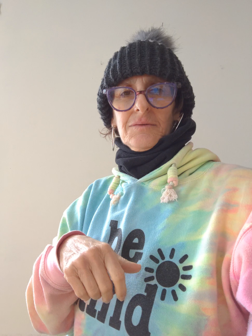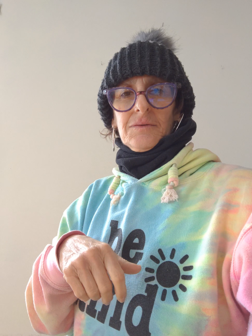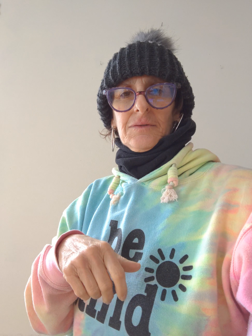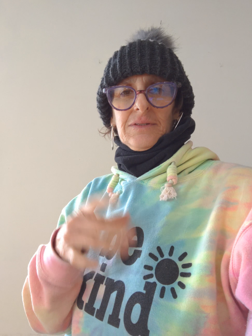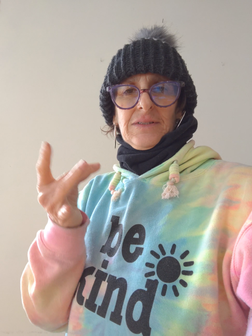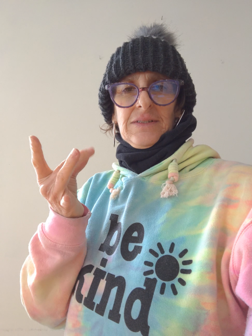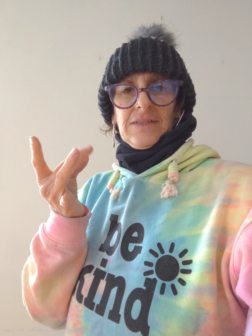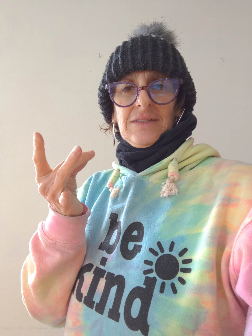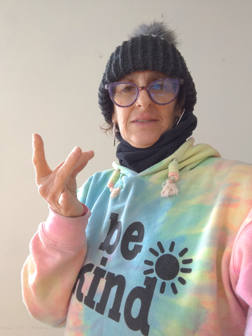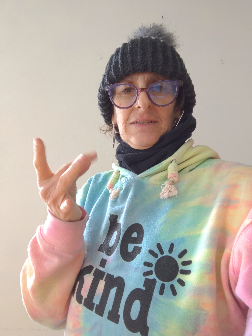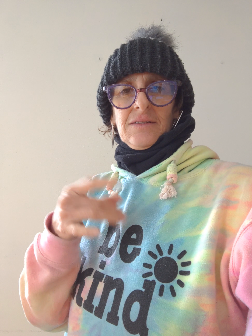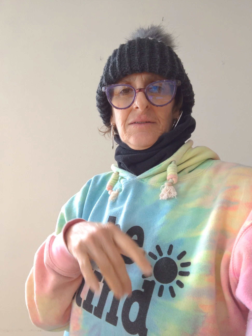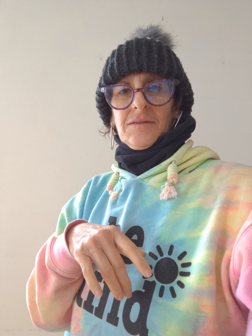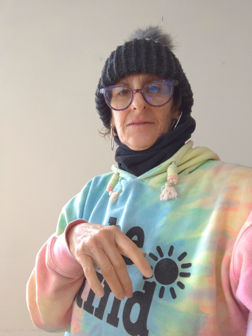sticky